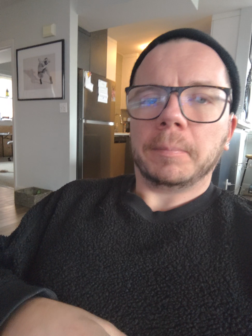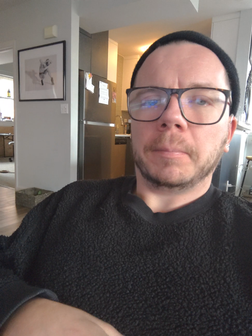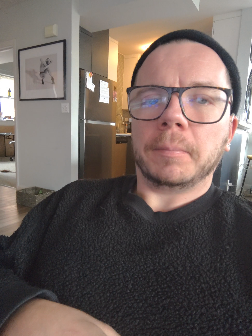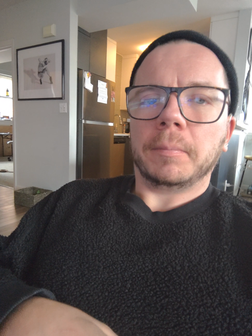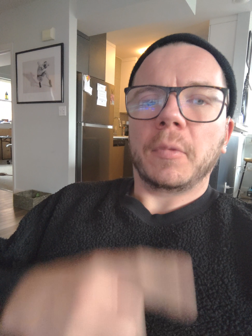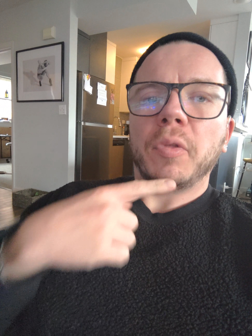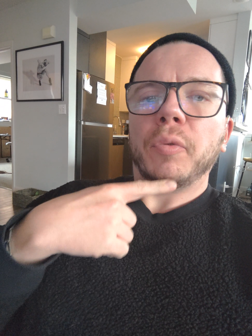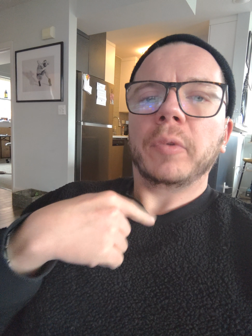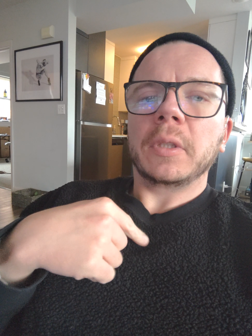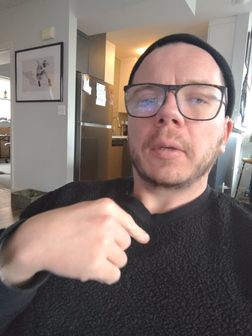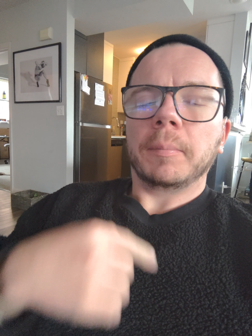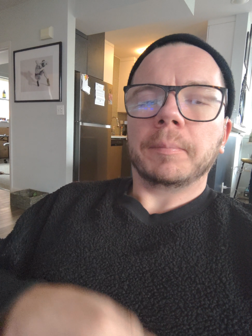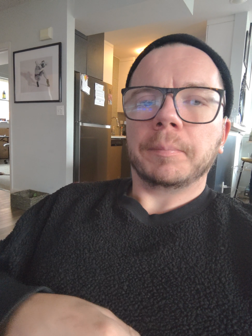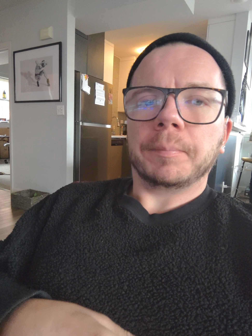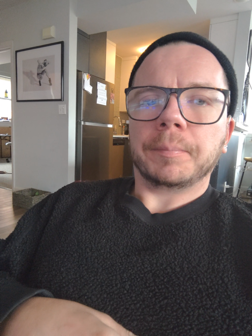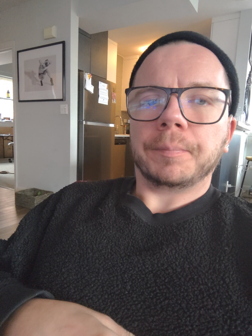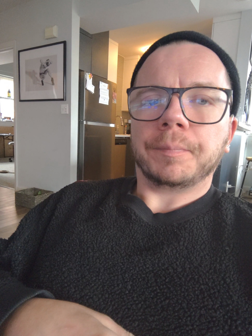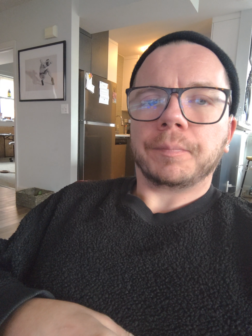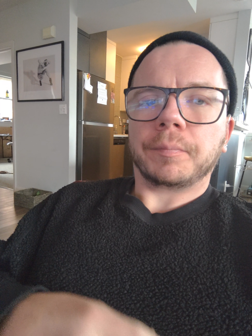thirsty